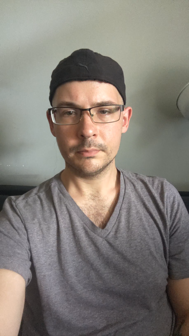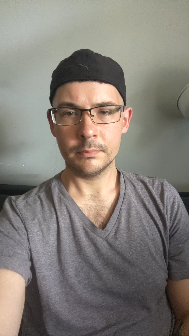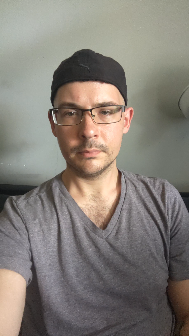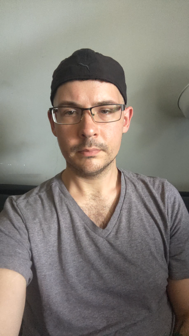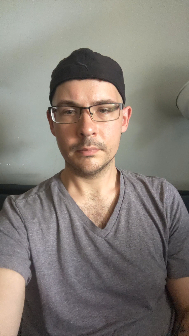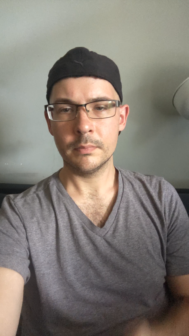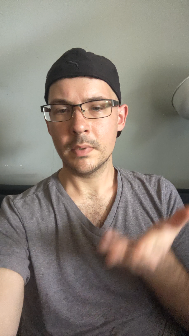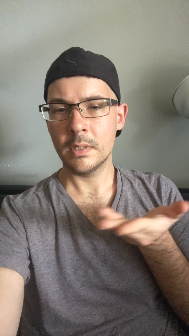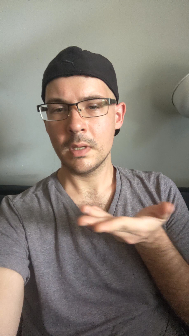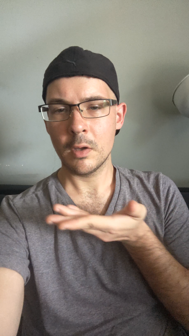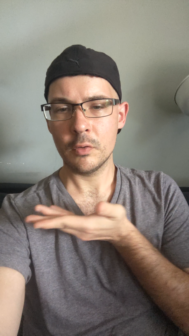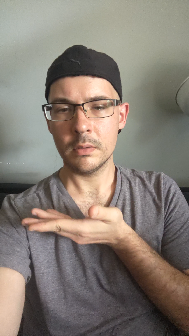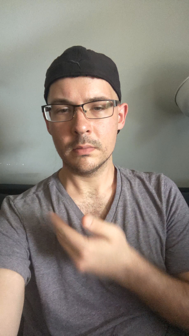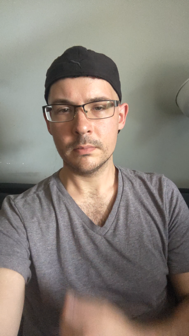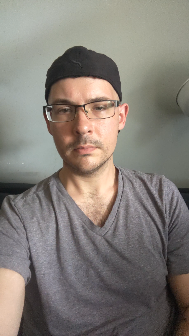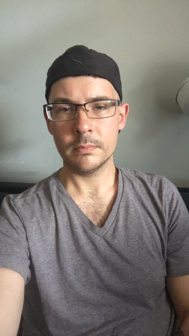carry